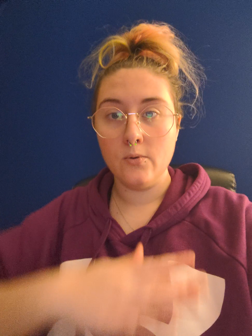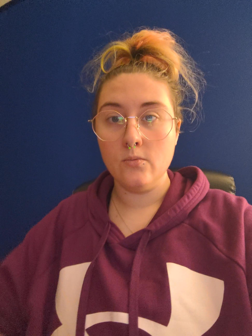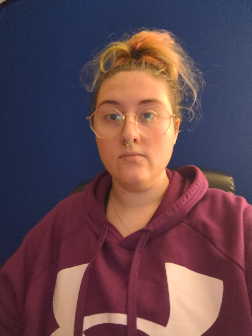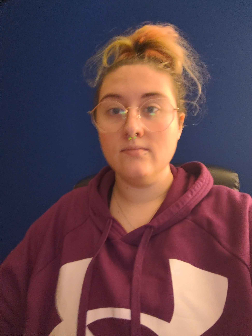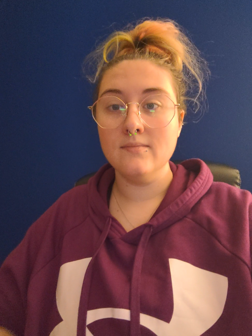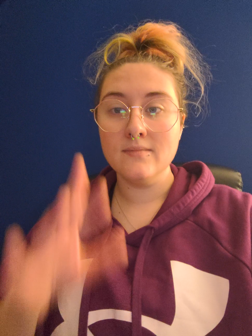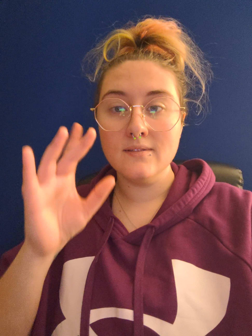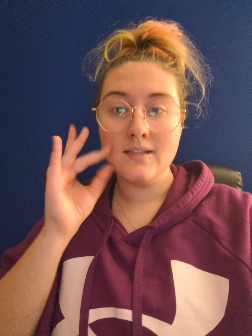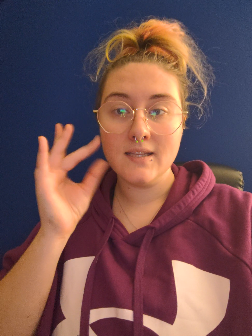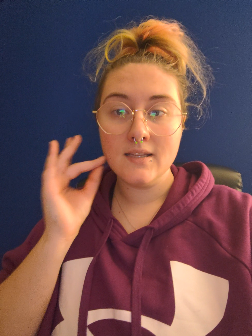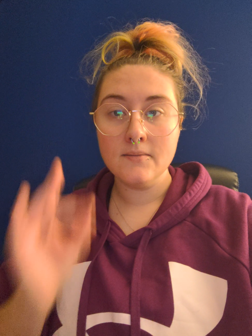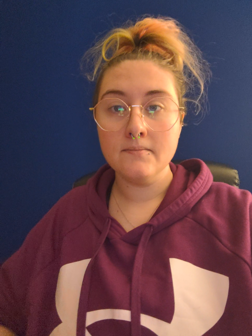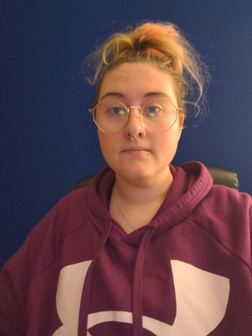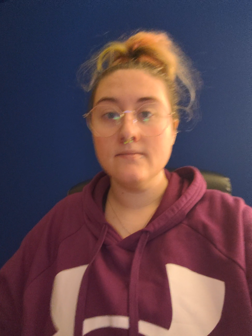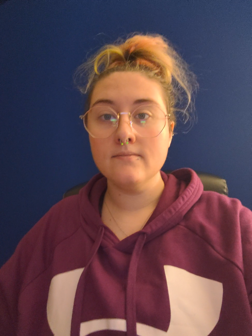kitty